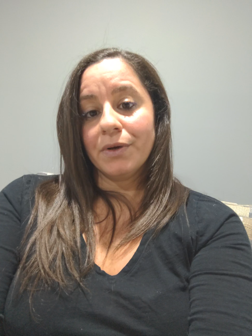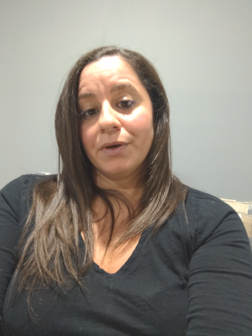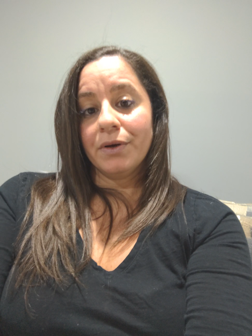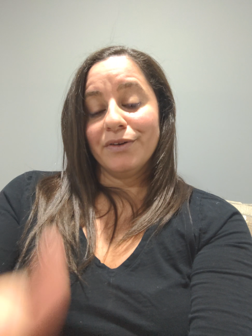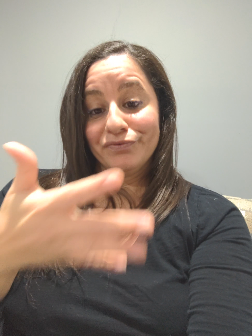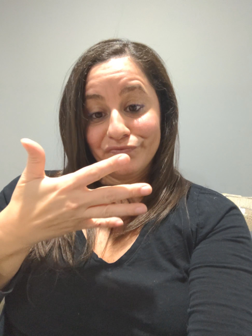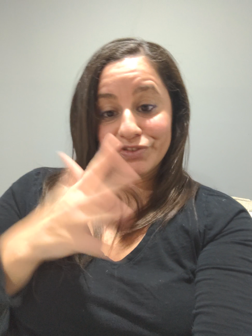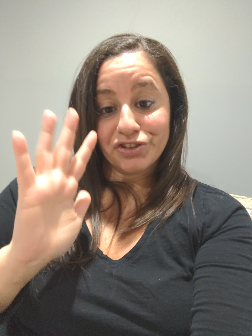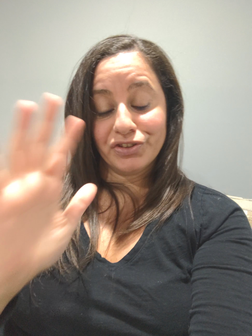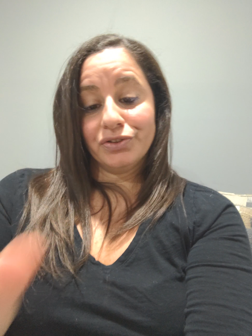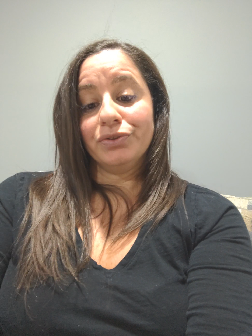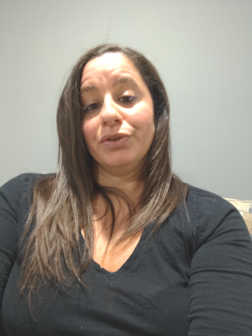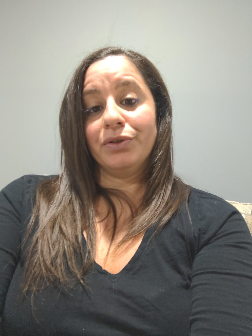finish